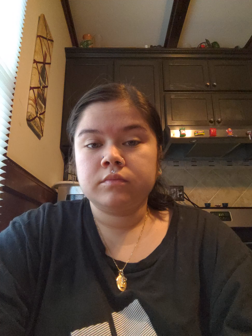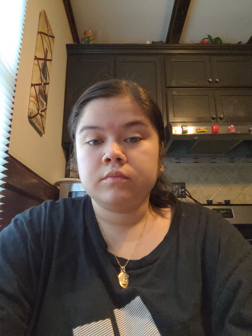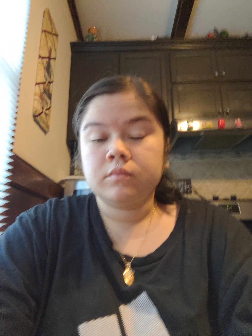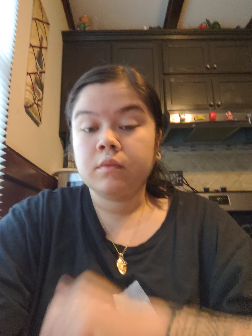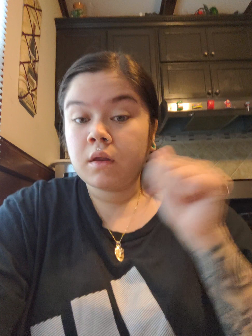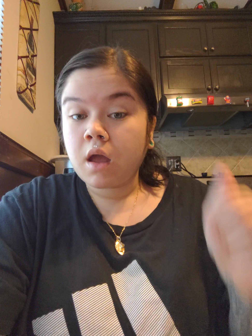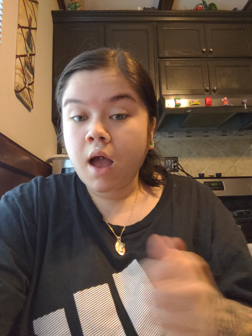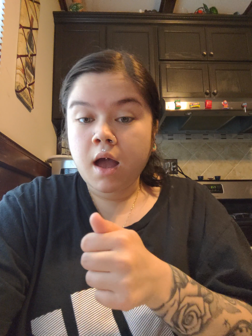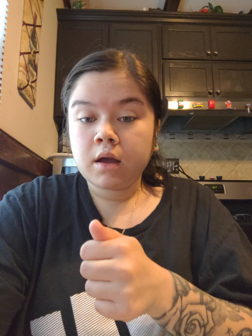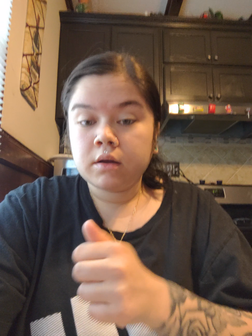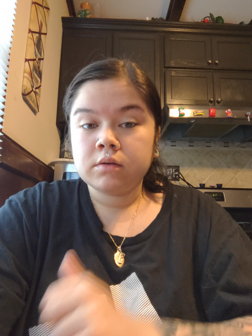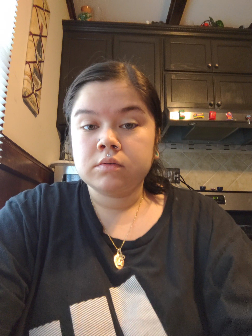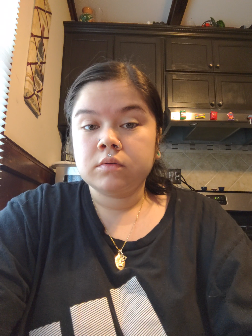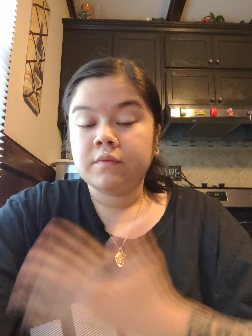hide